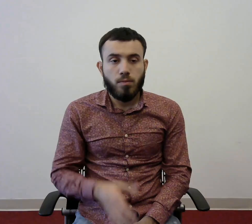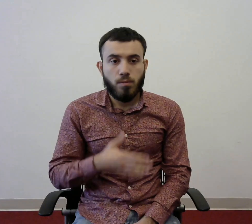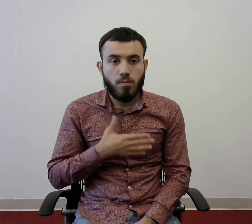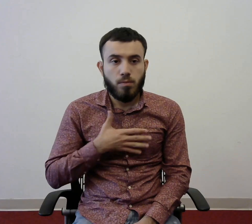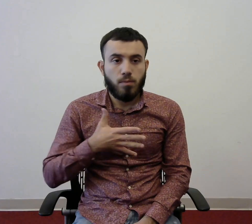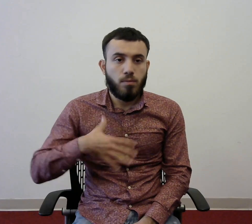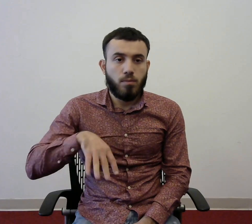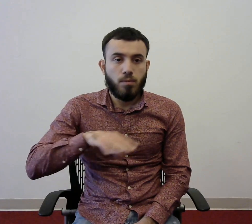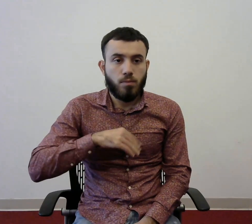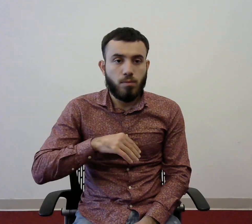biz